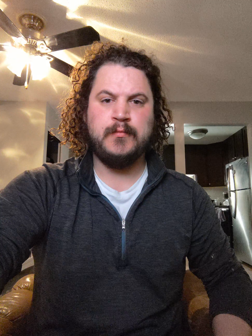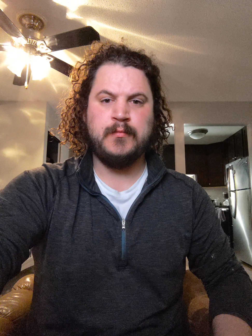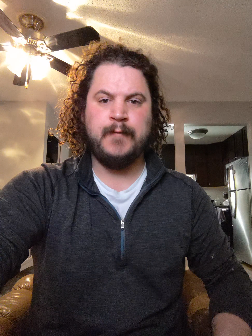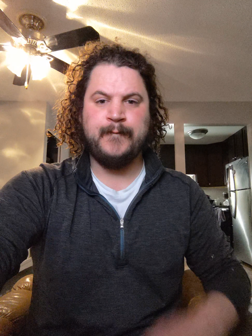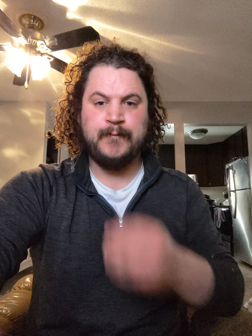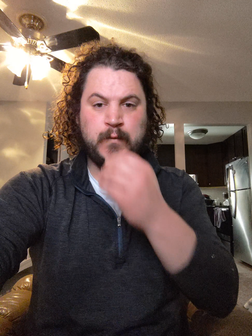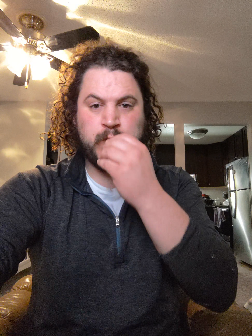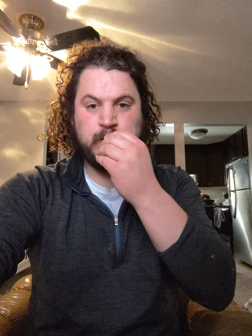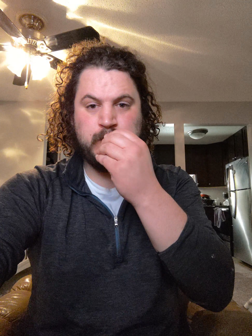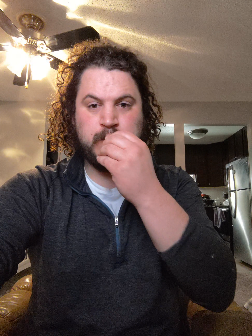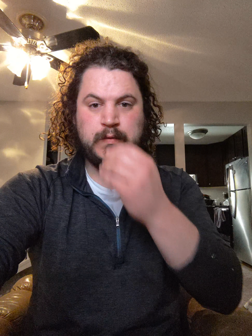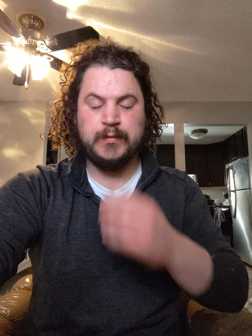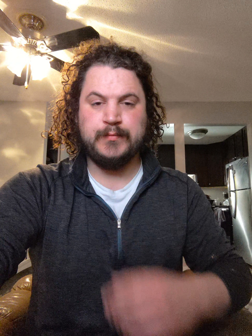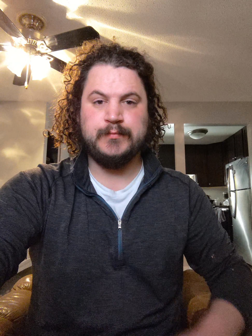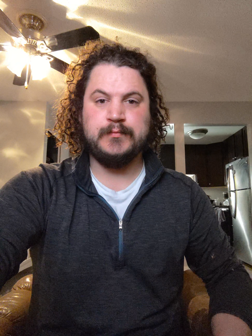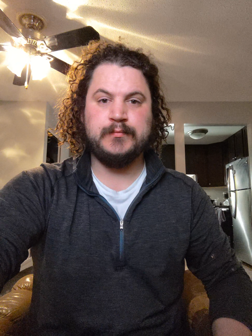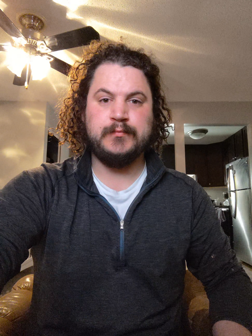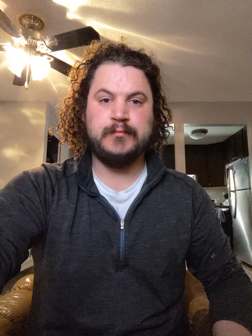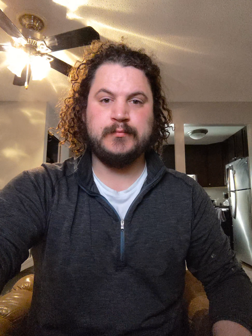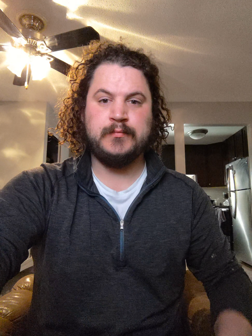food